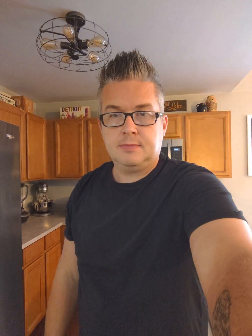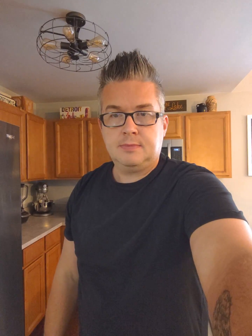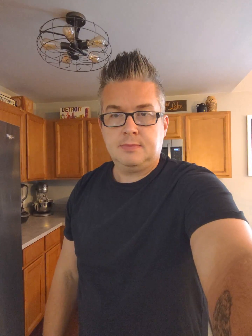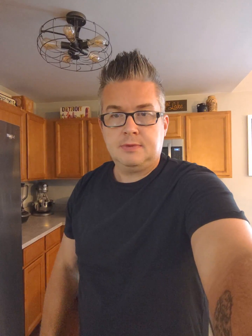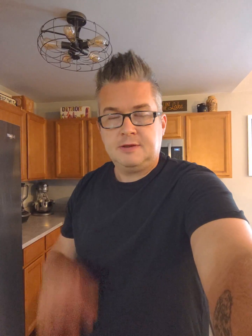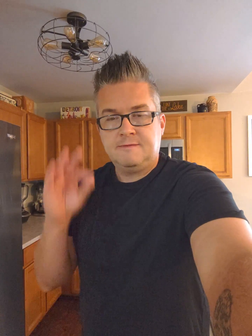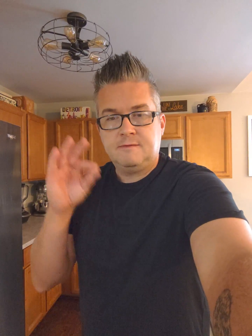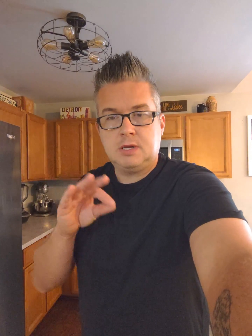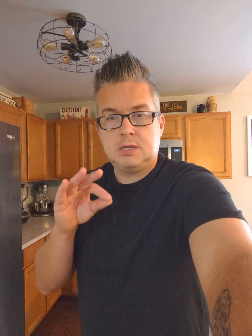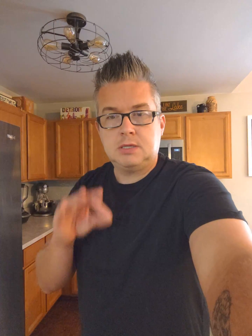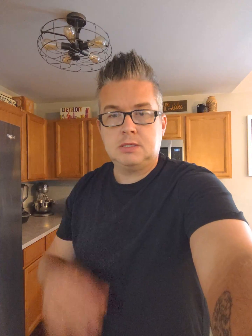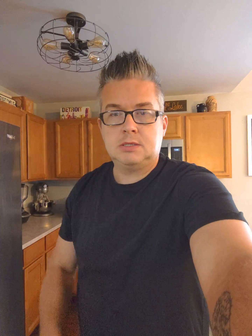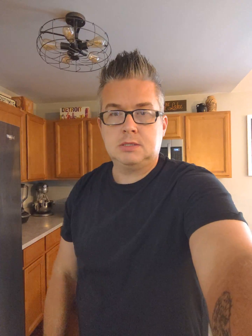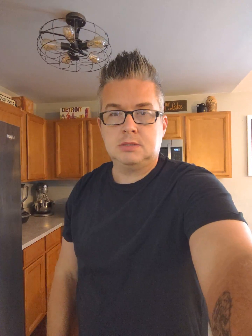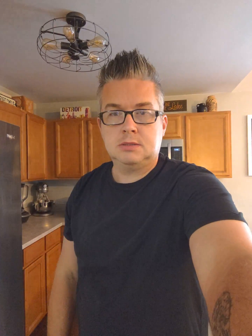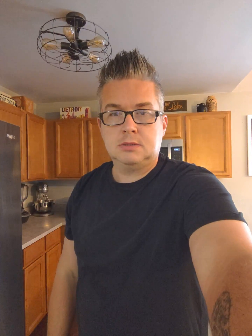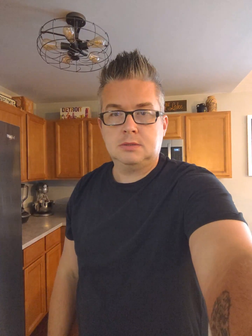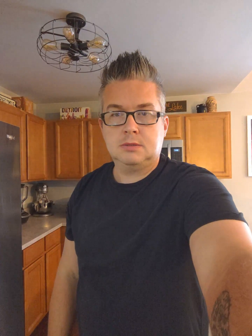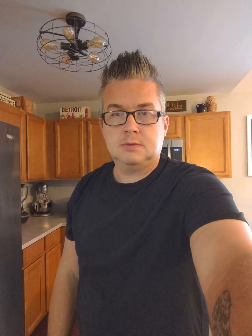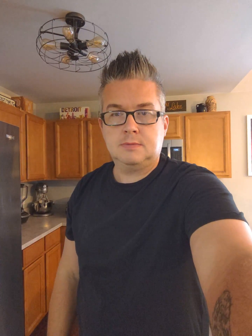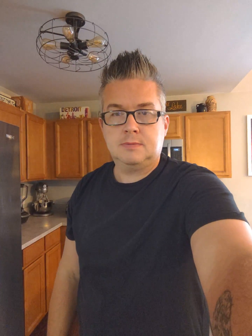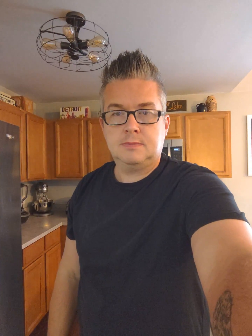fit